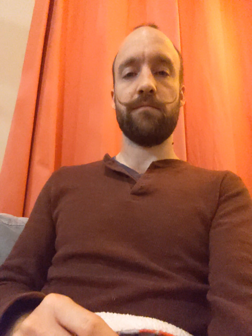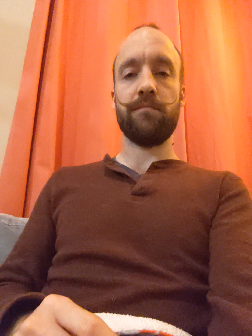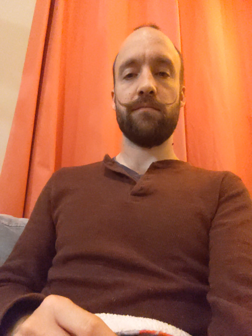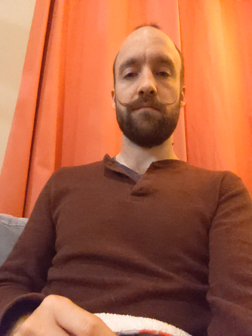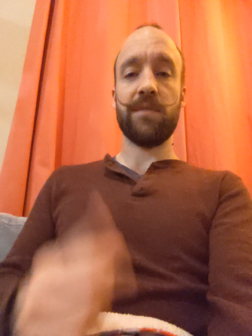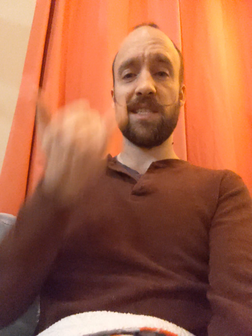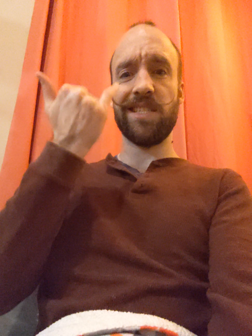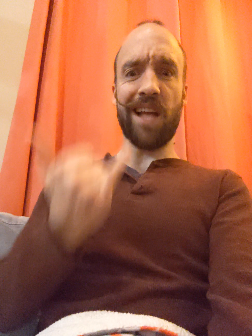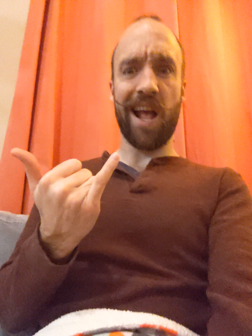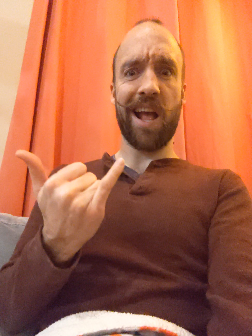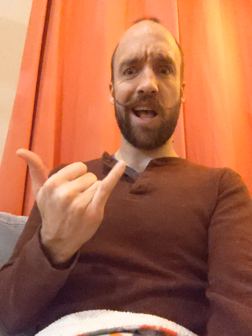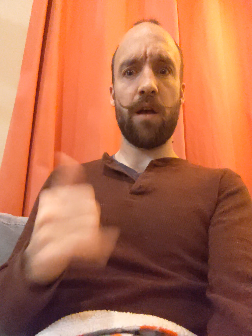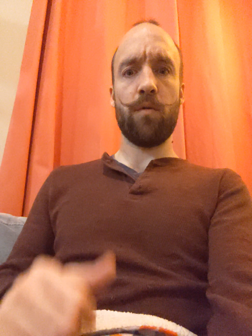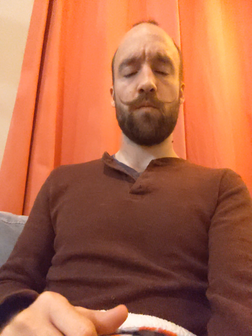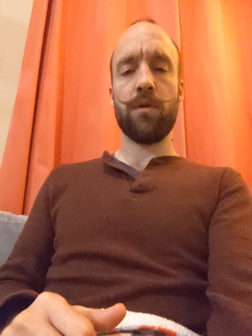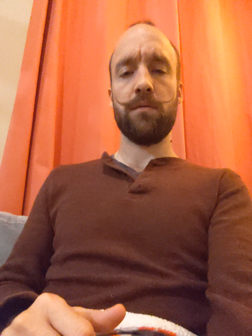now